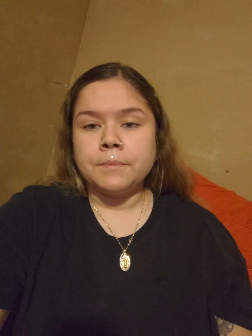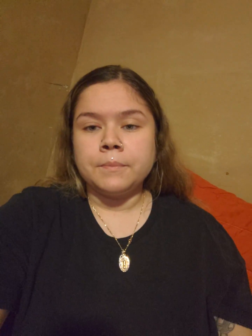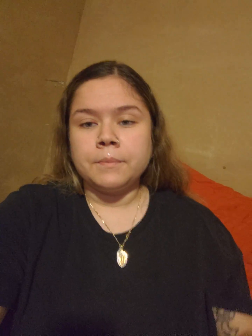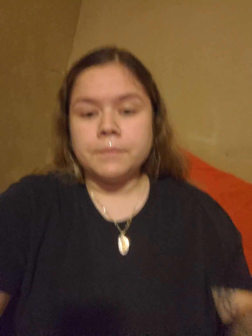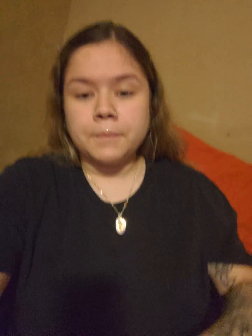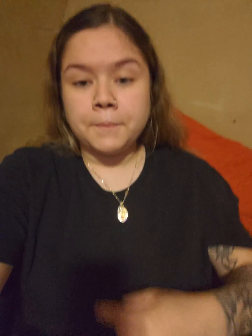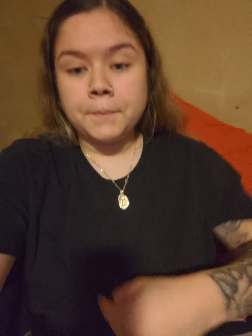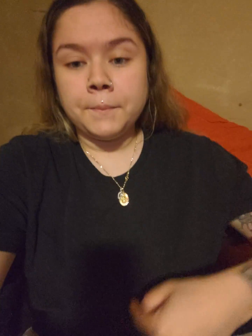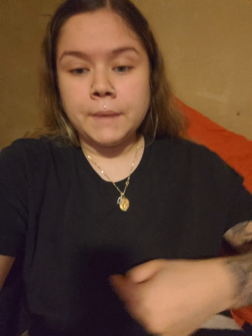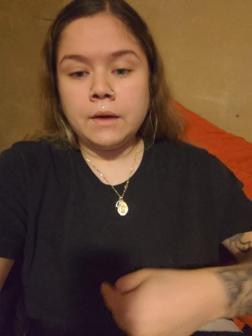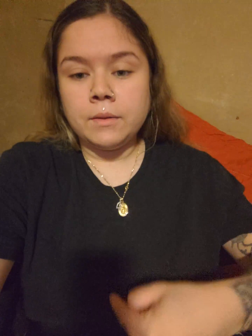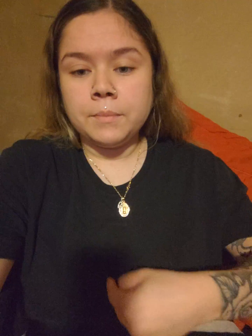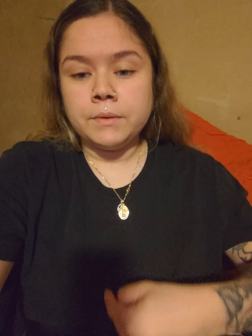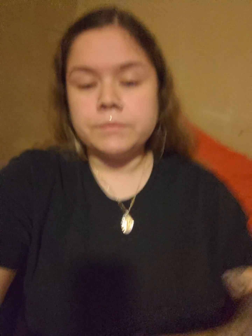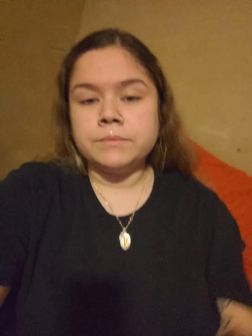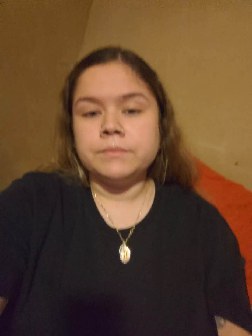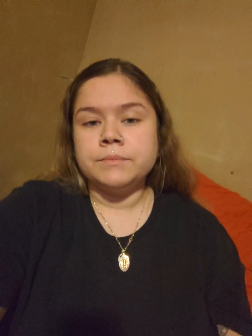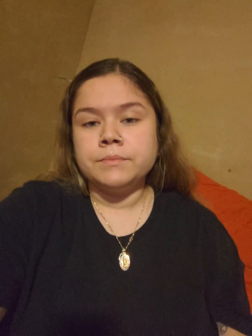belly button